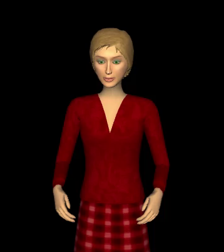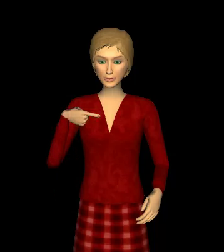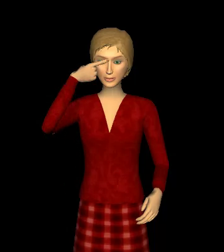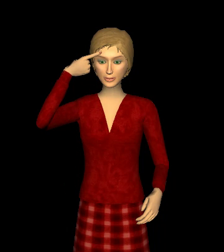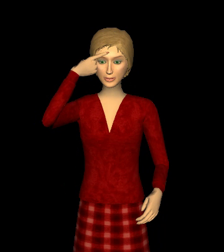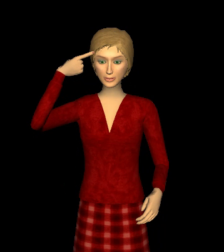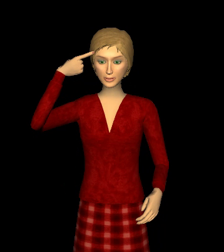ذكي